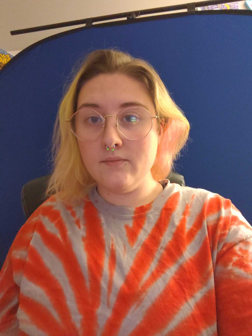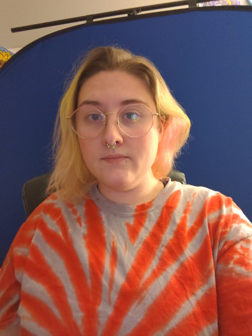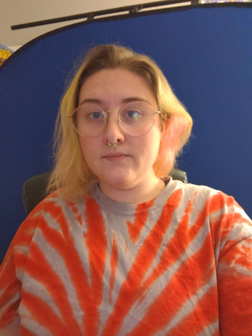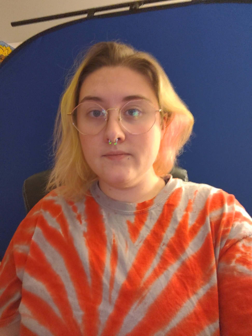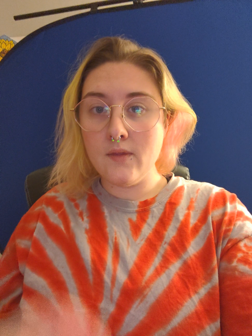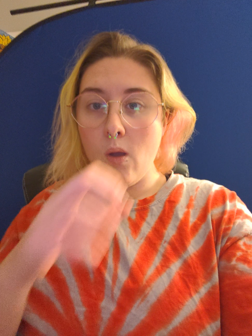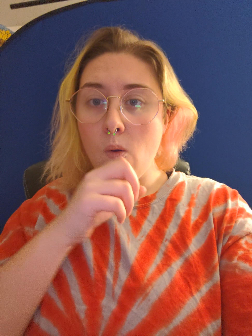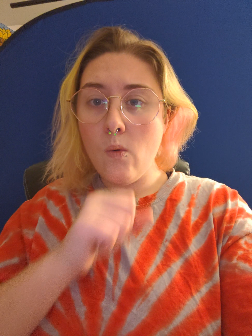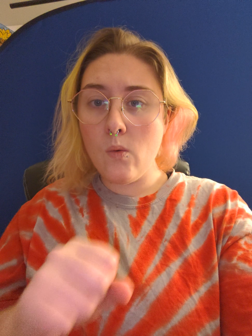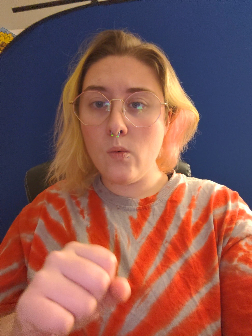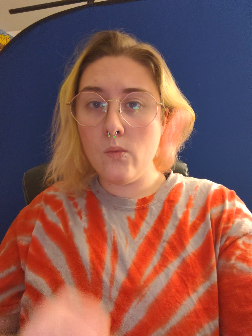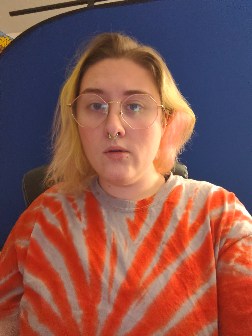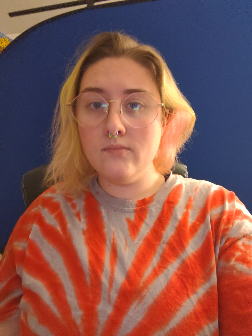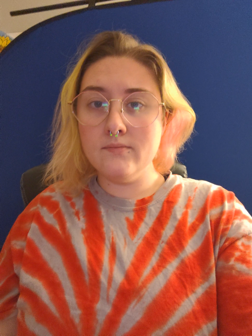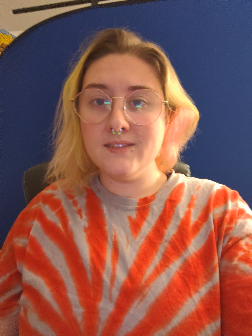old